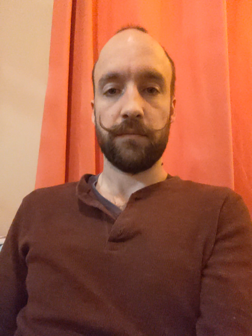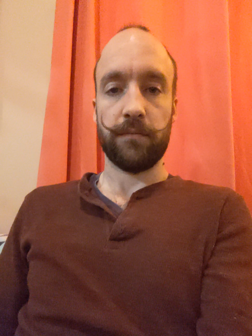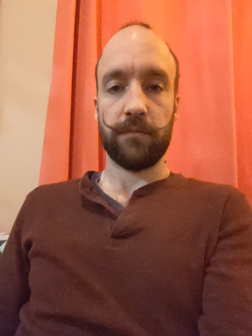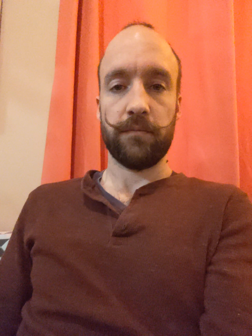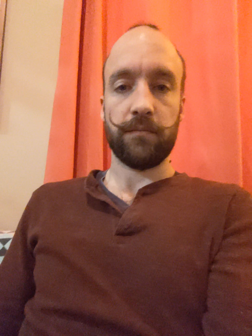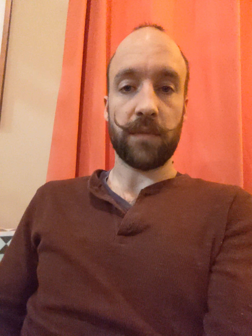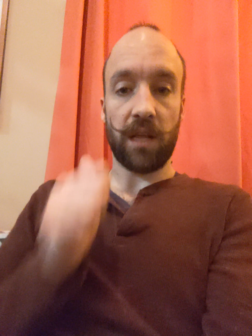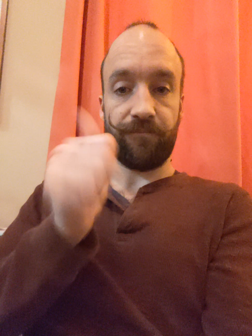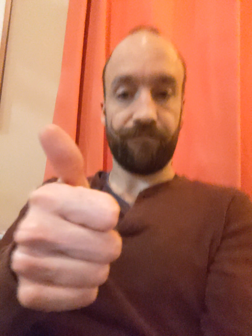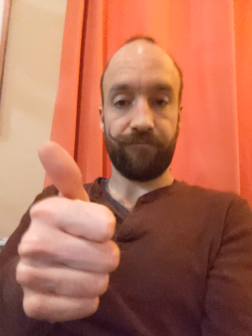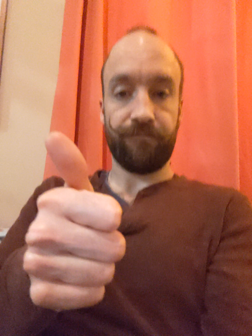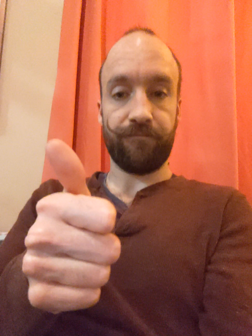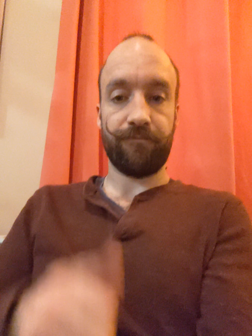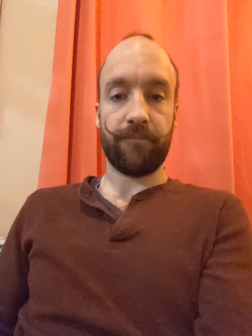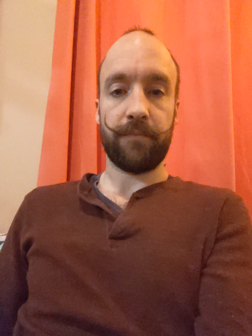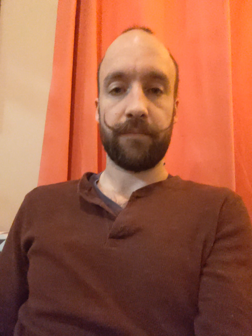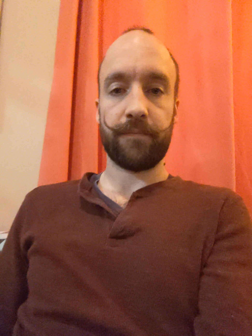yourself